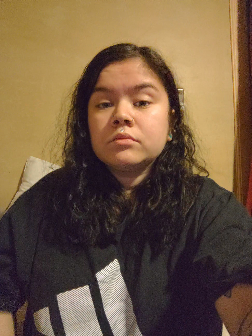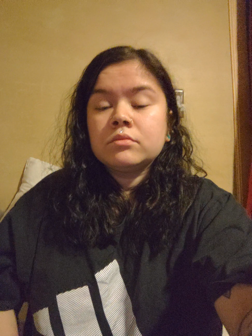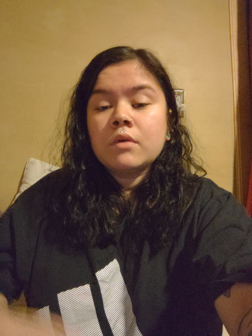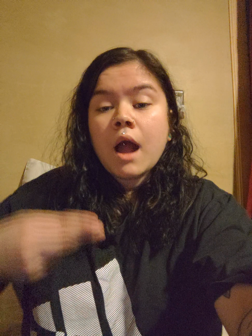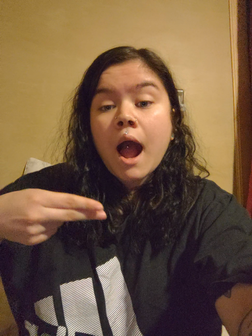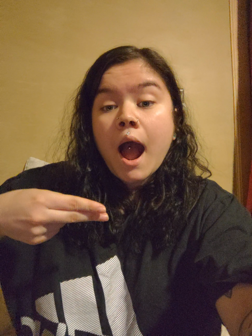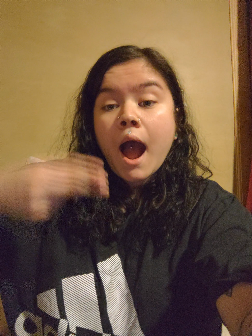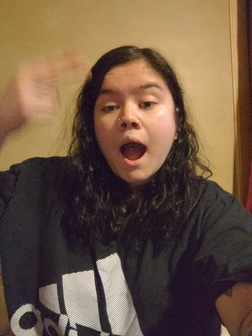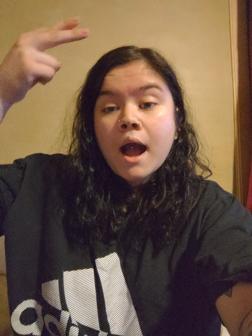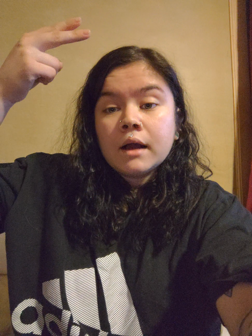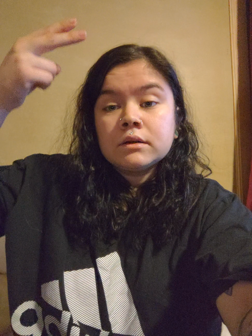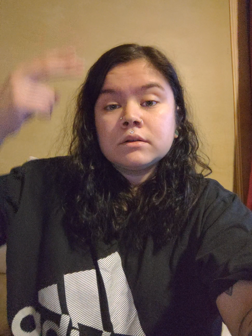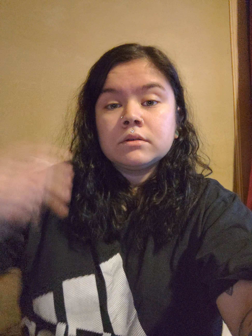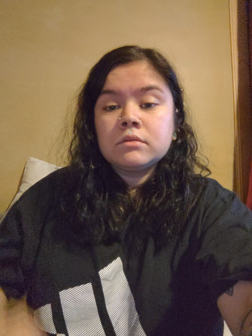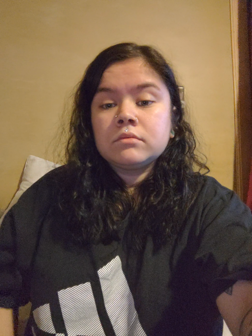high